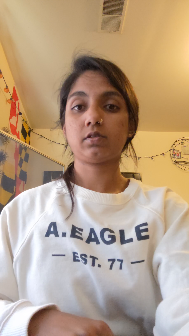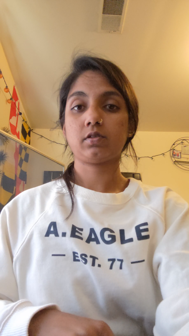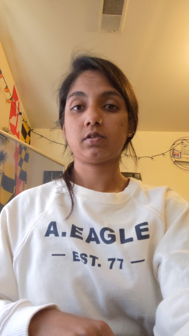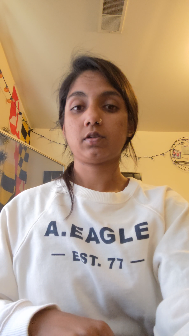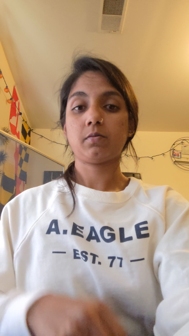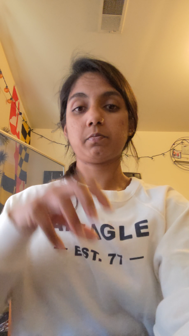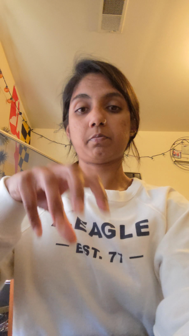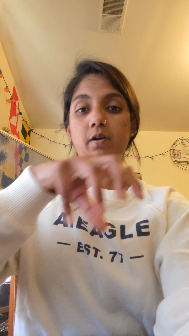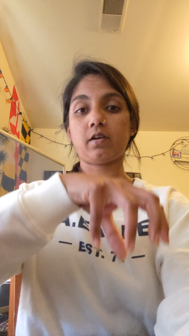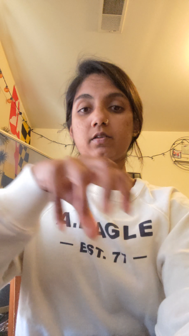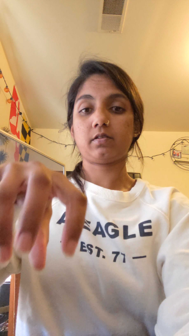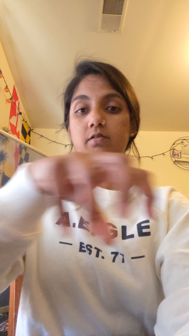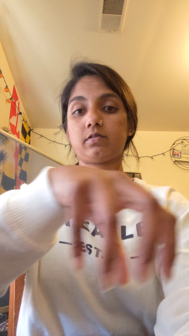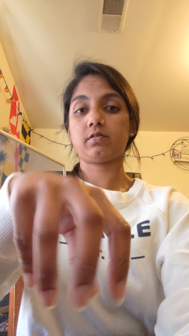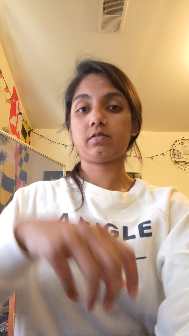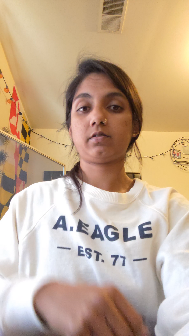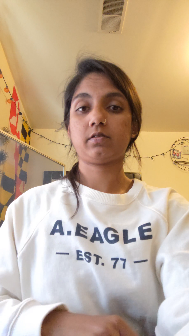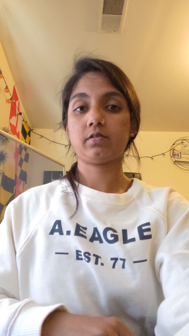block